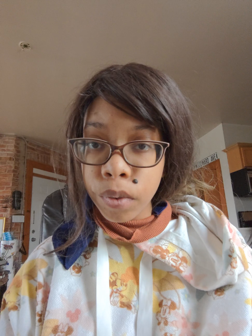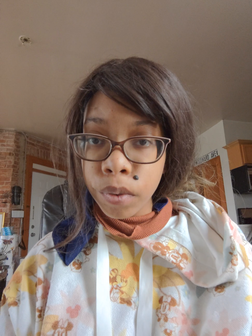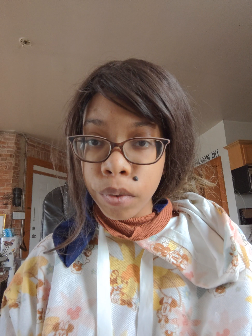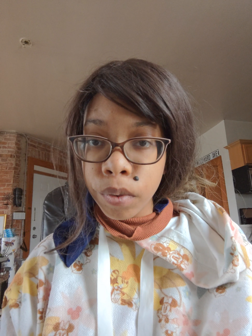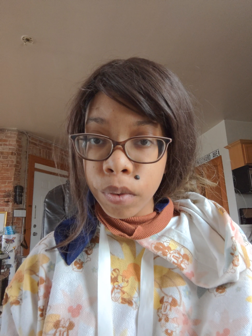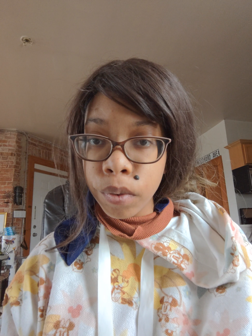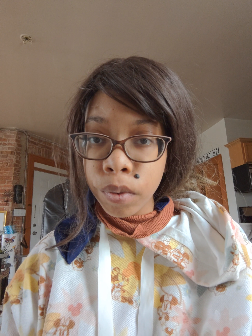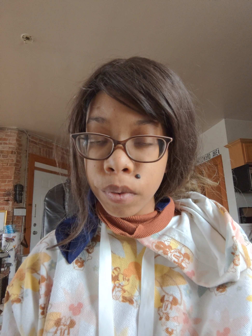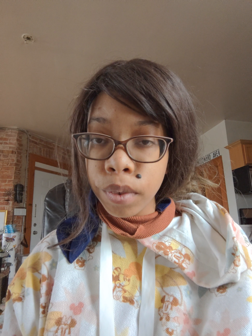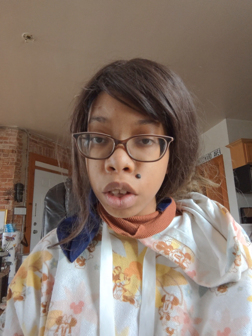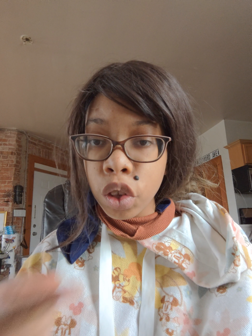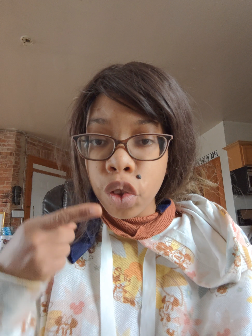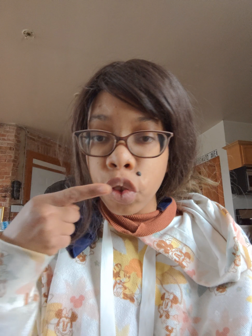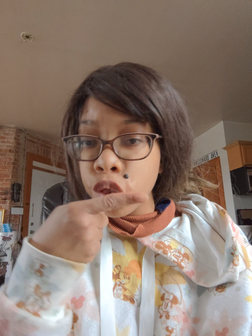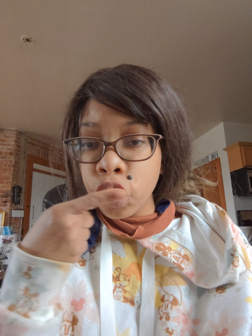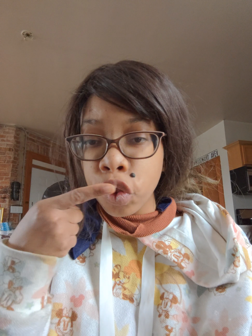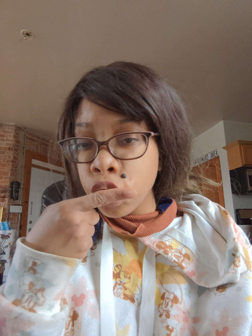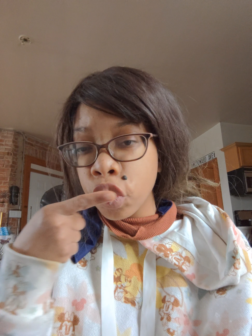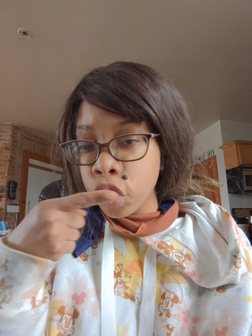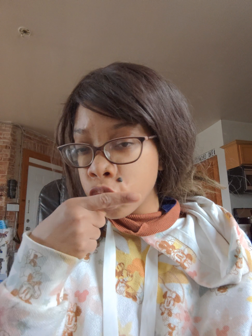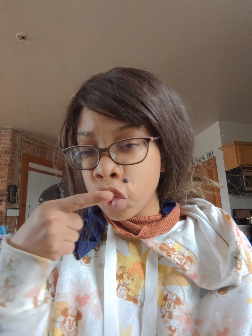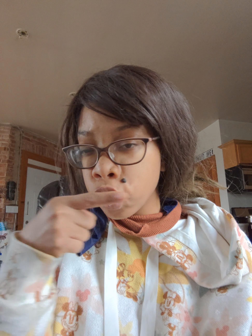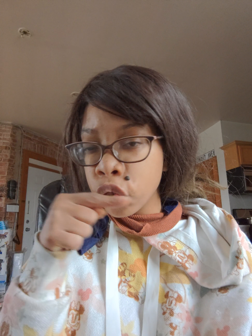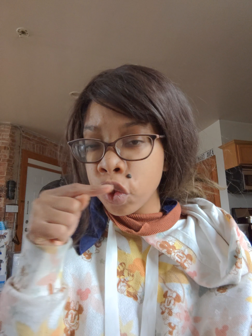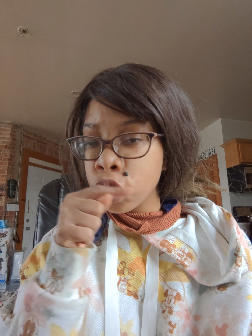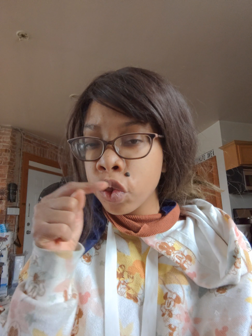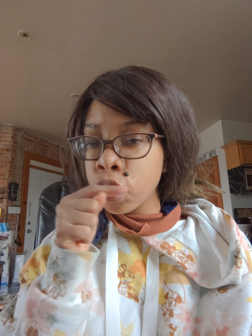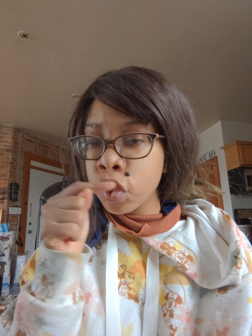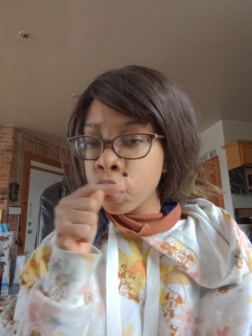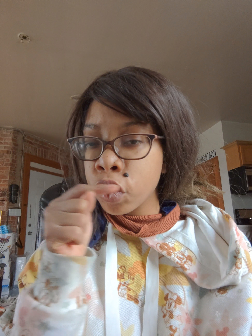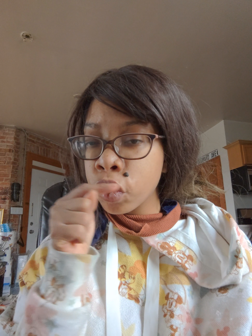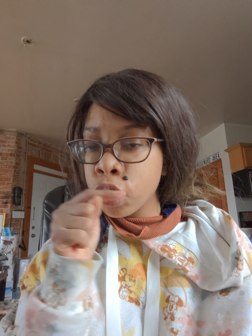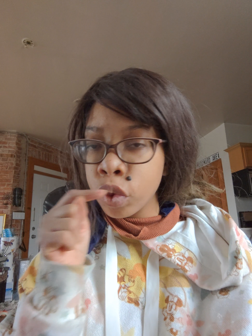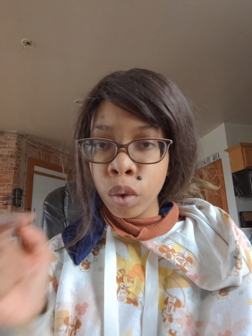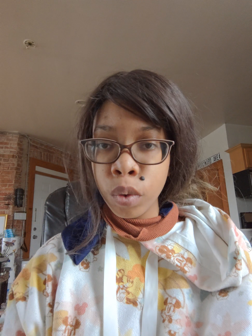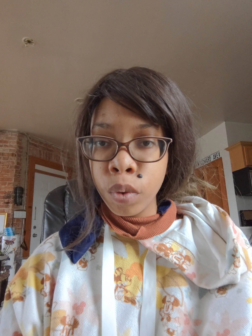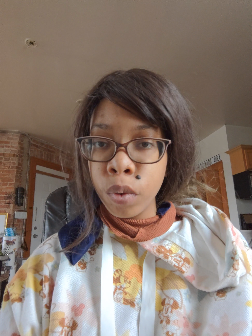toothbrush